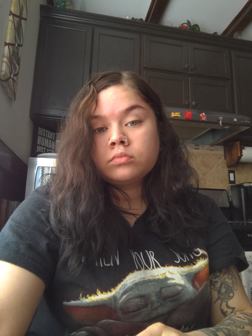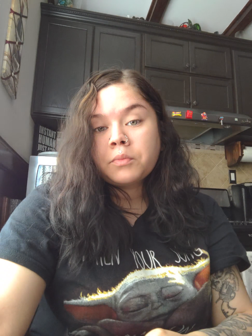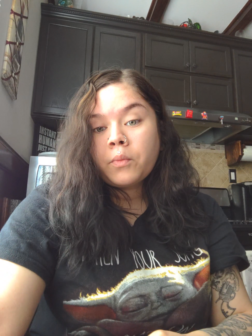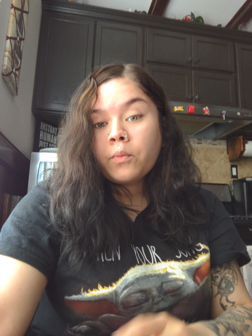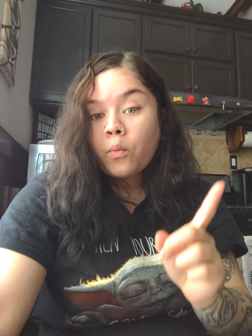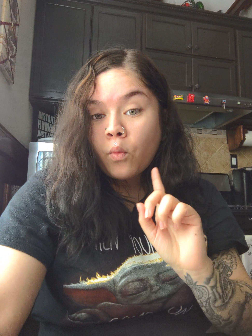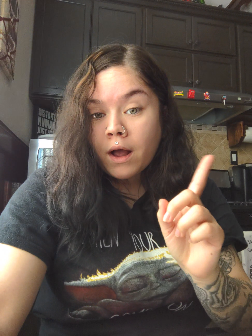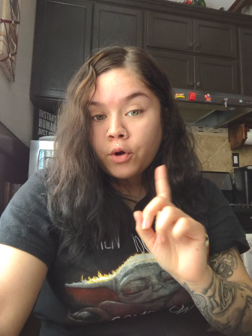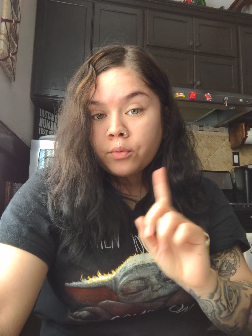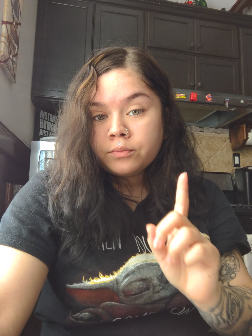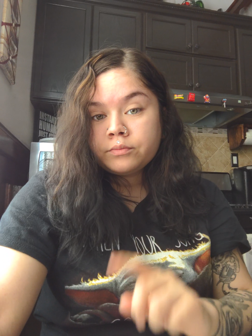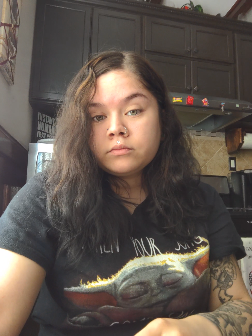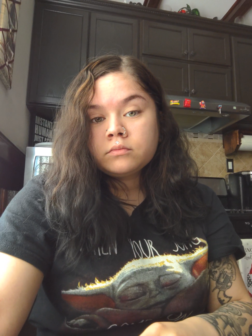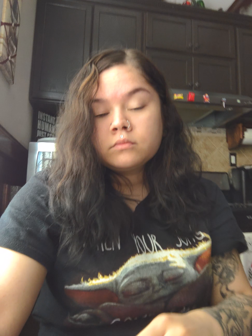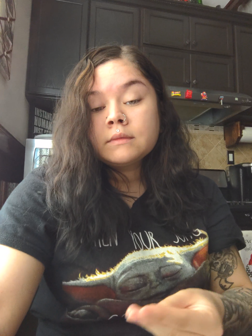where